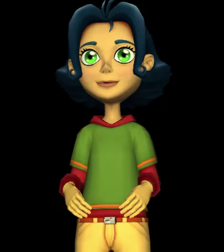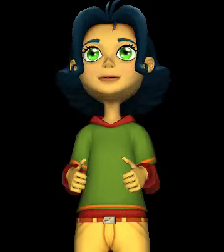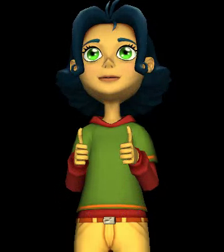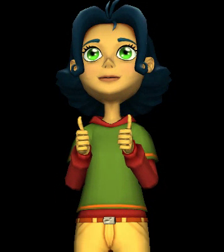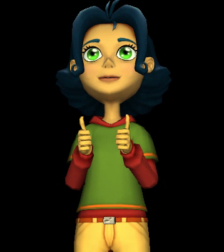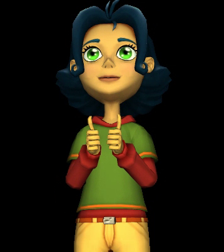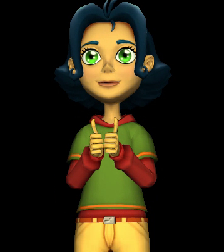مع